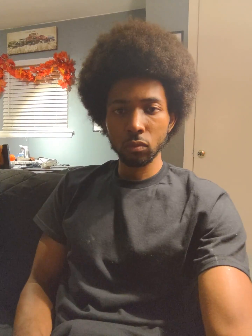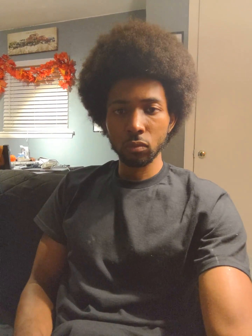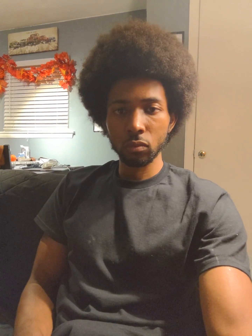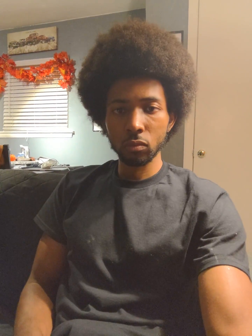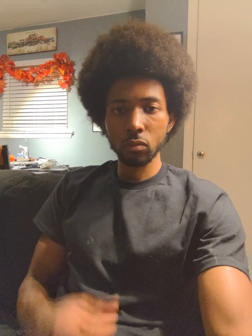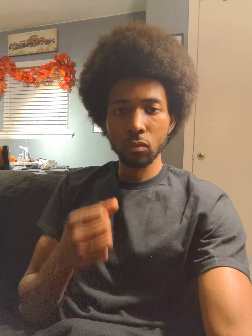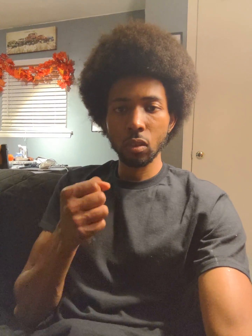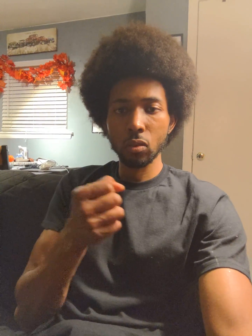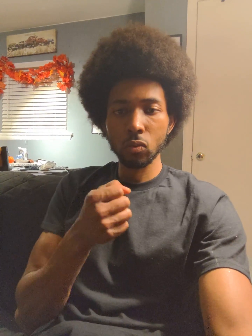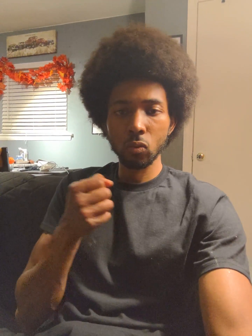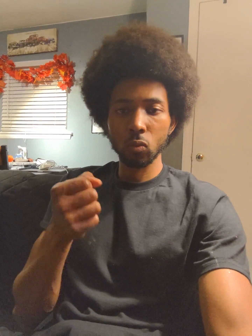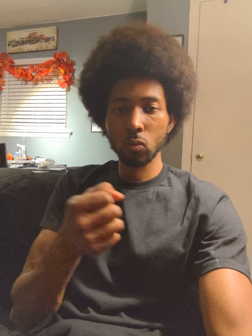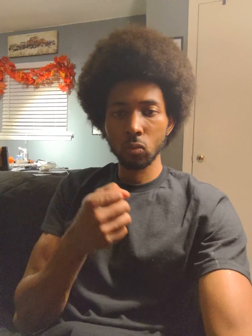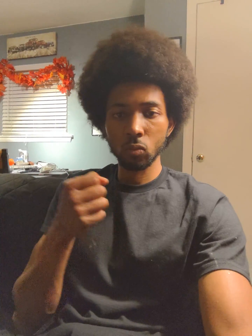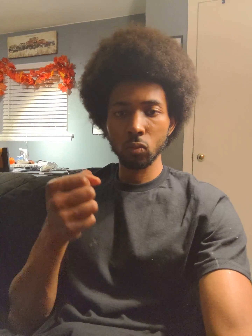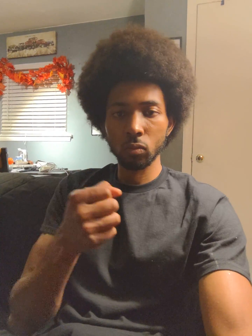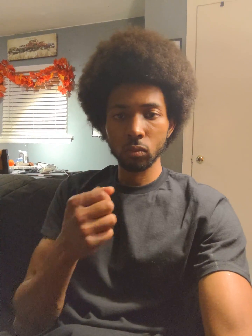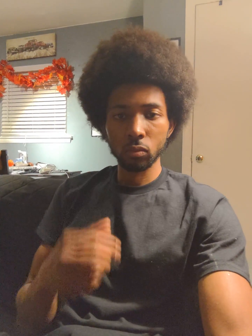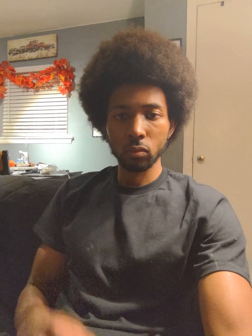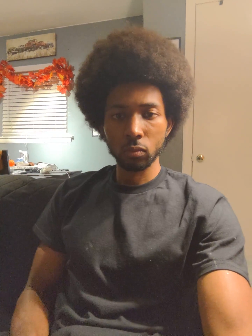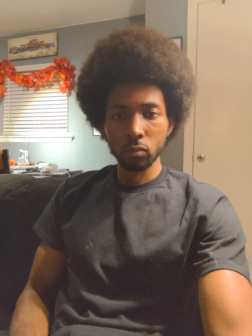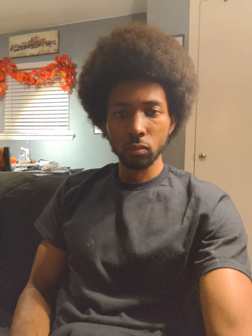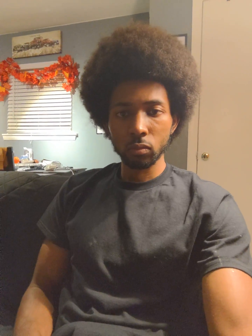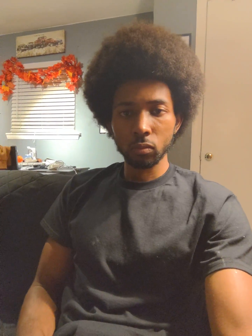coffee